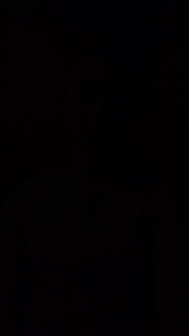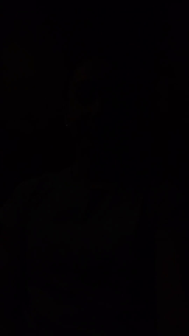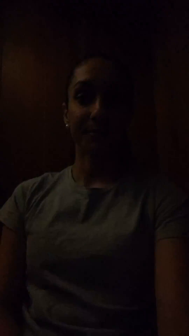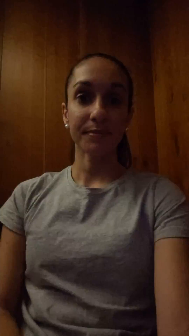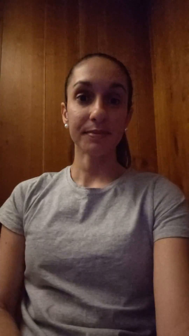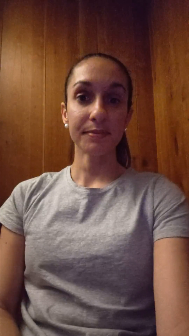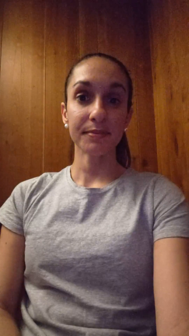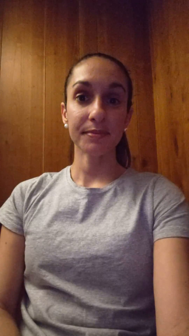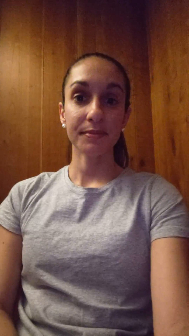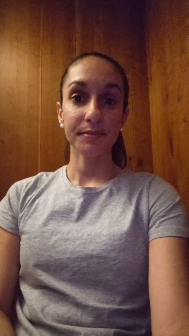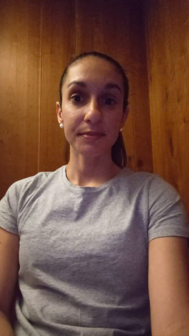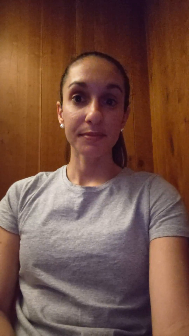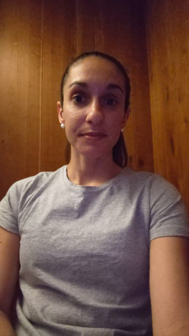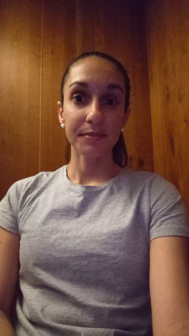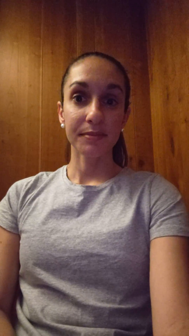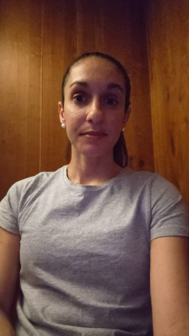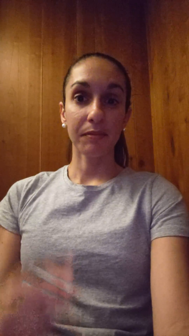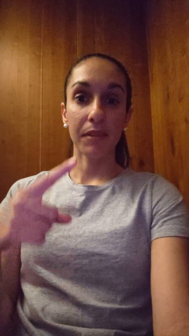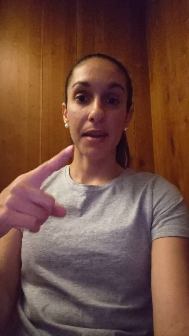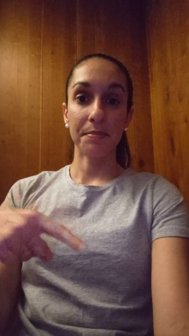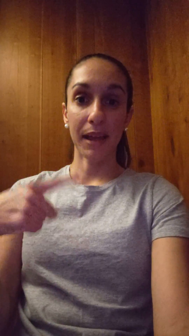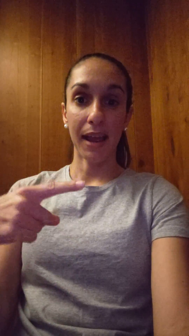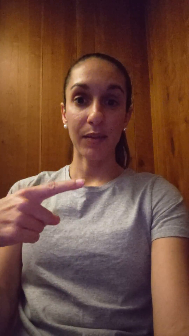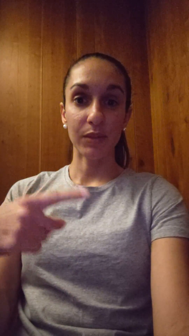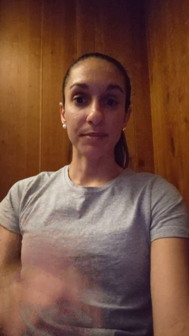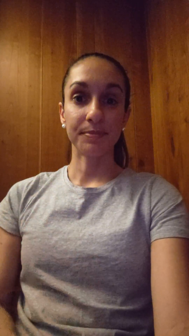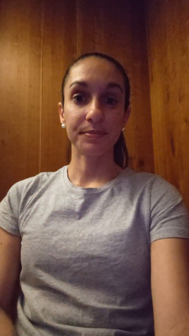about